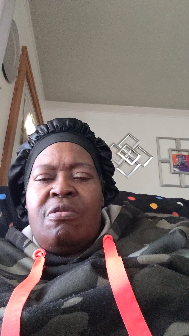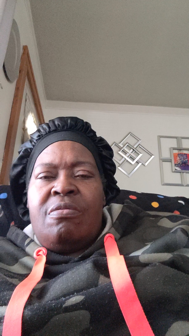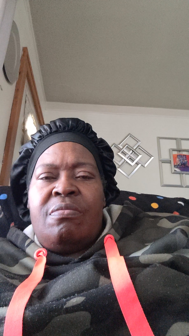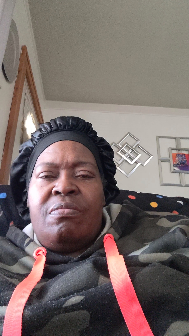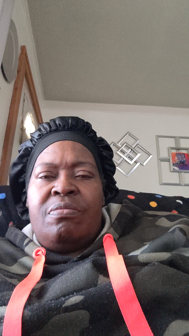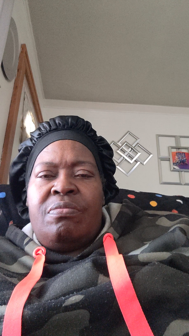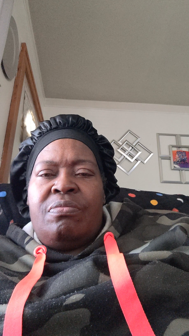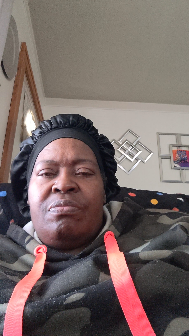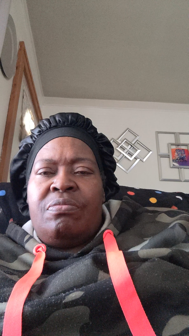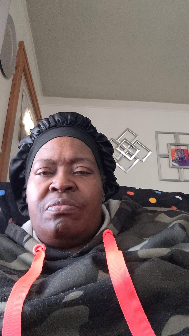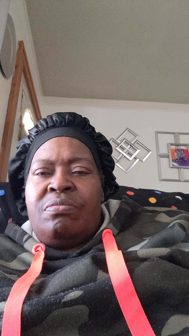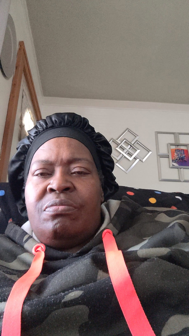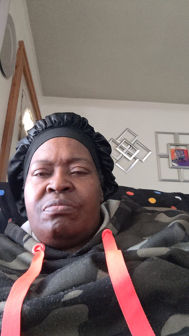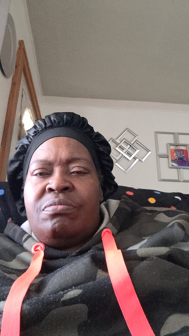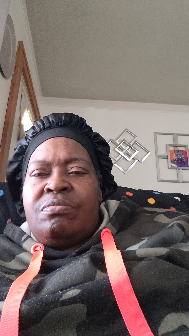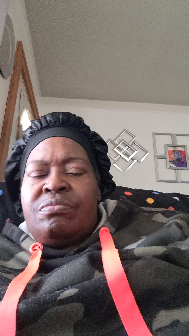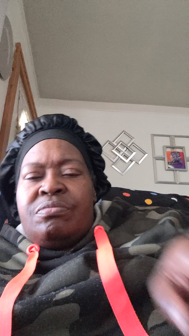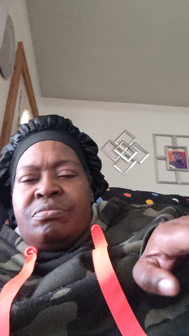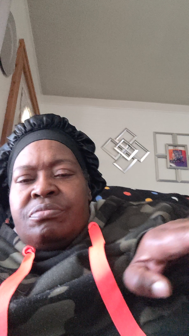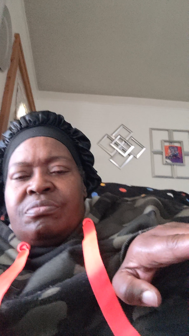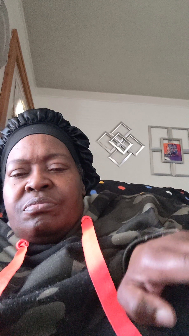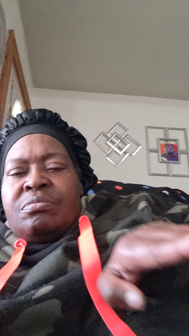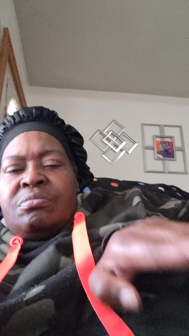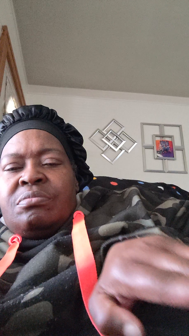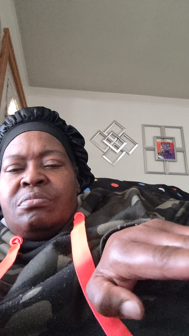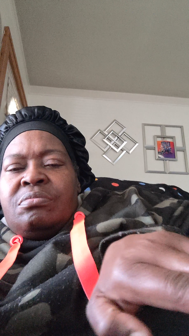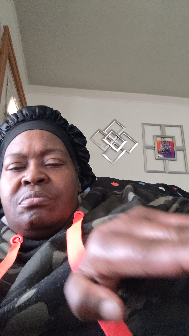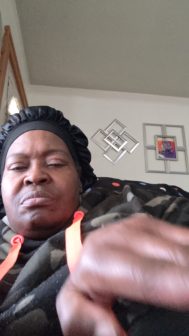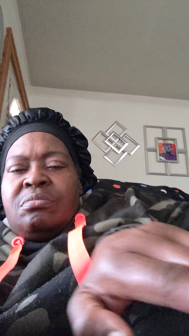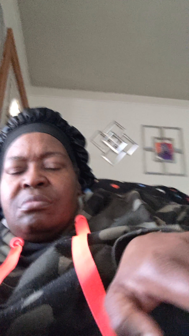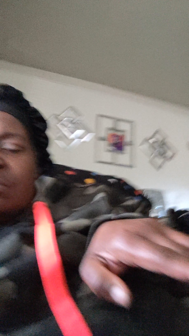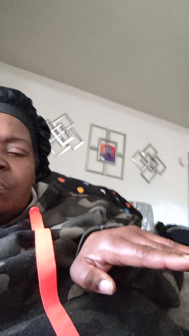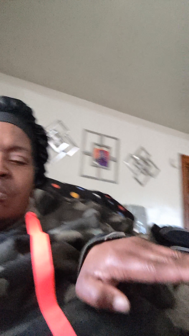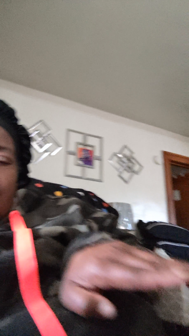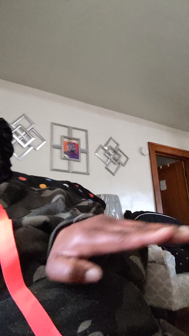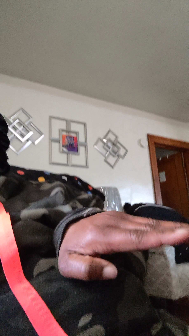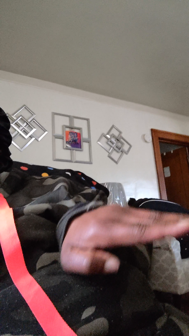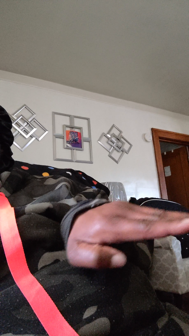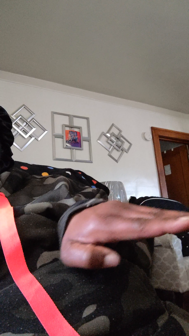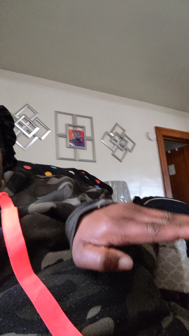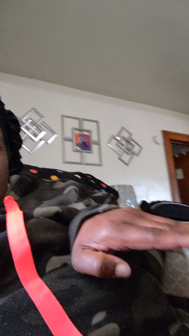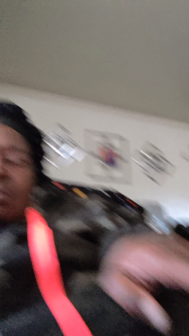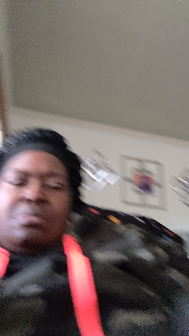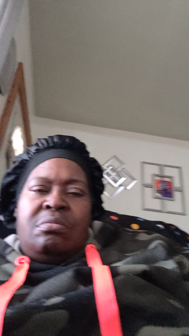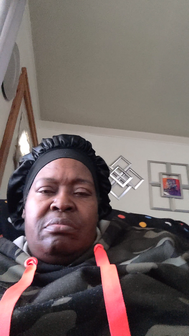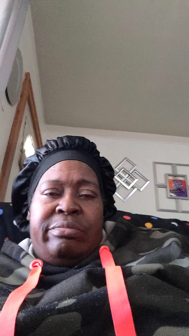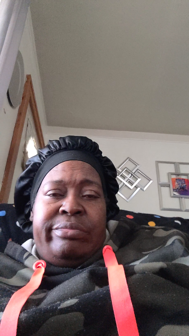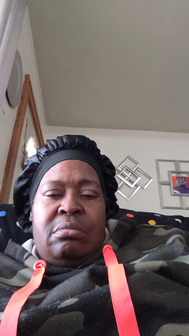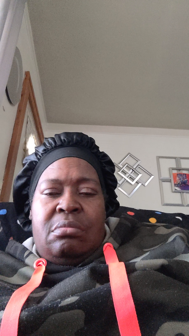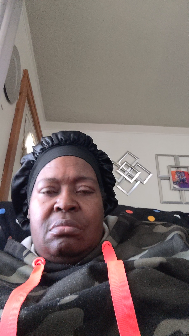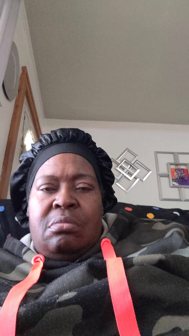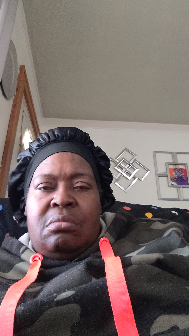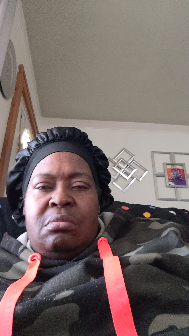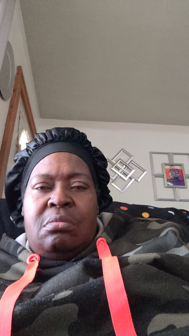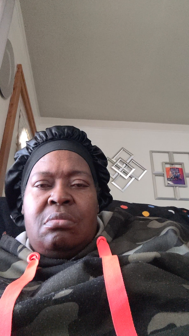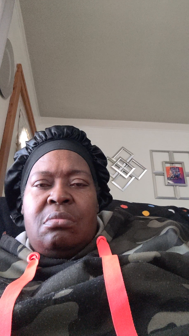penguin